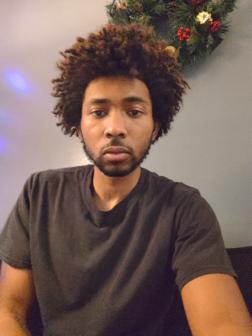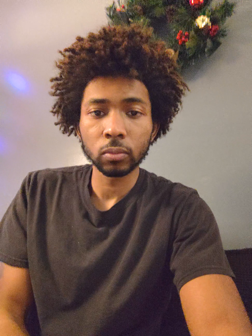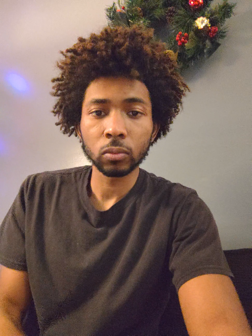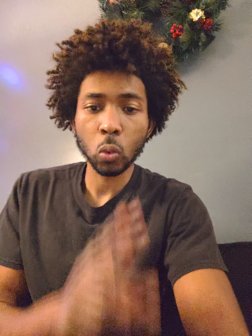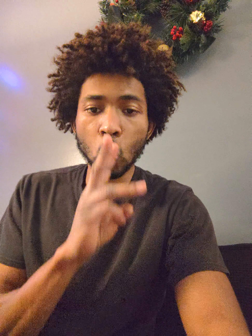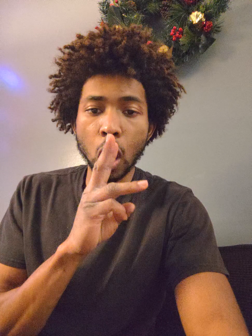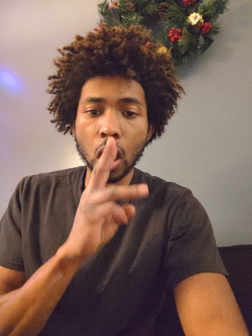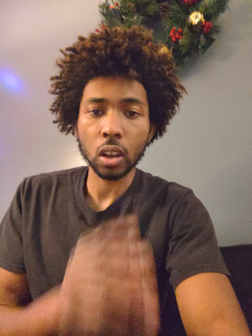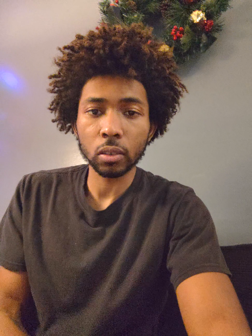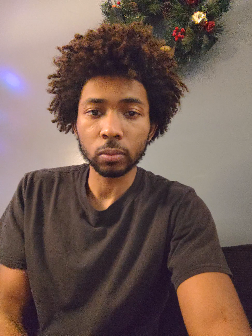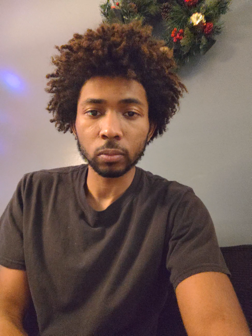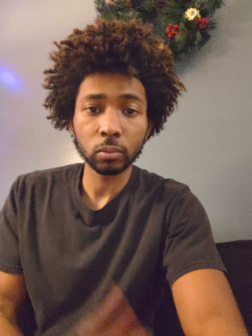water